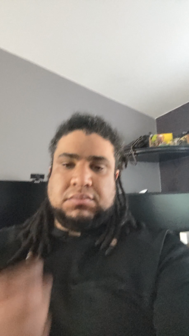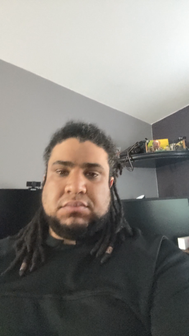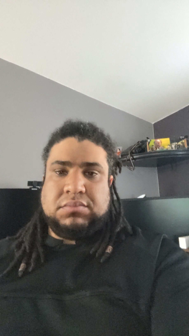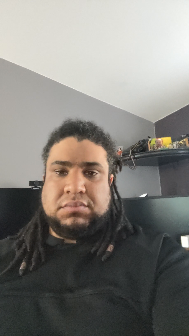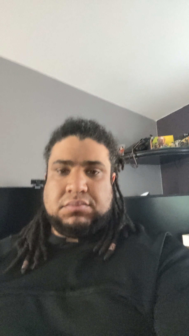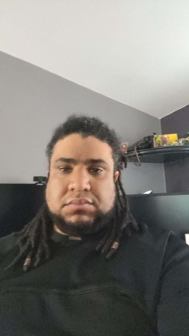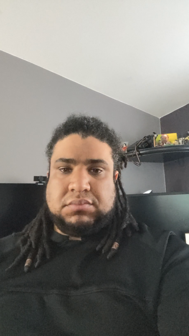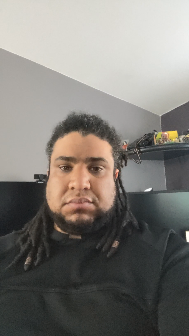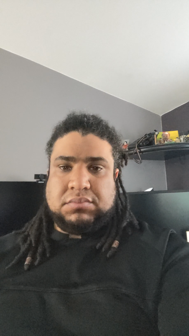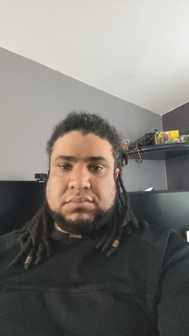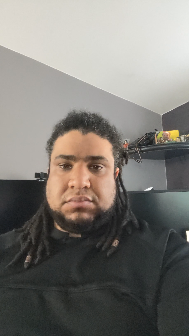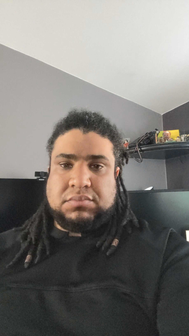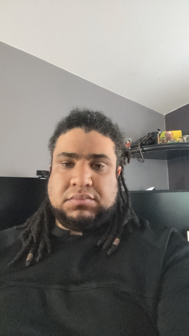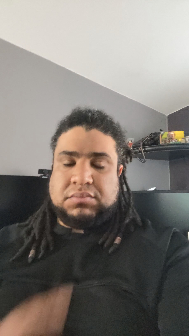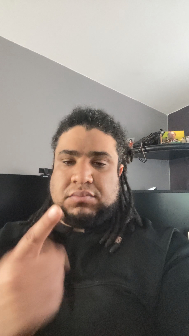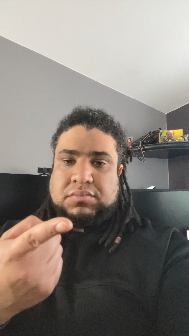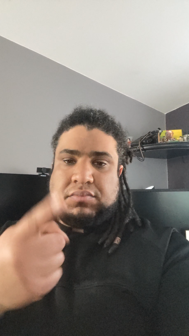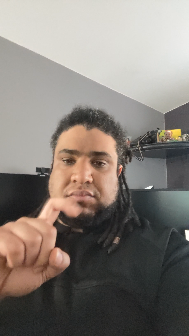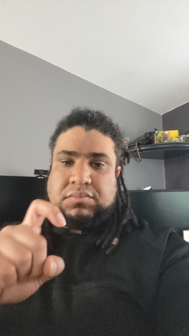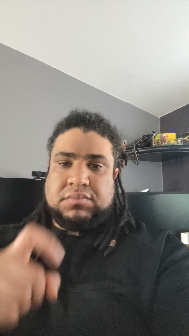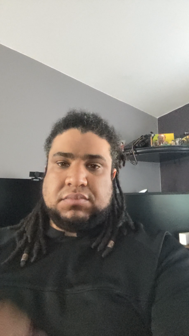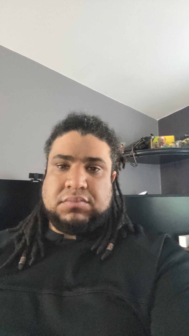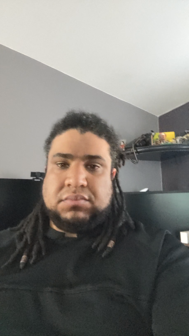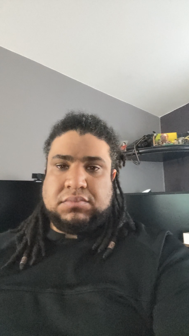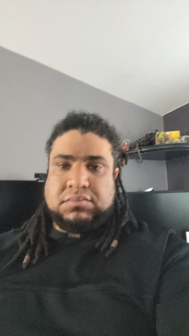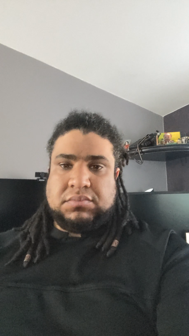friend